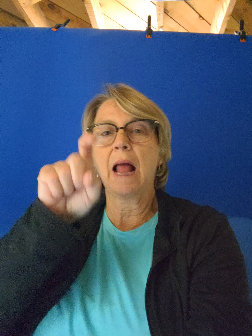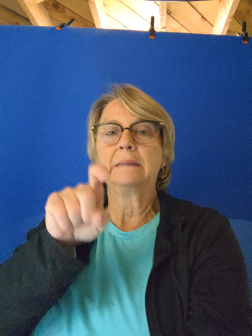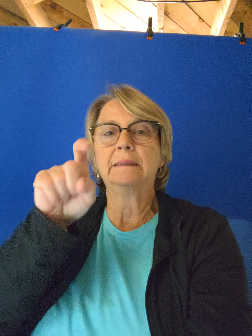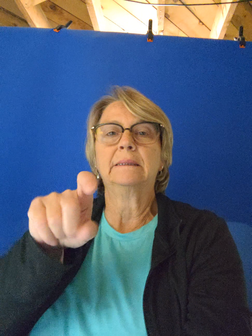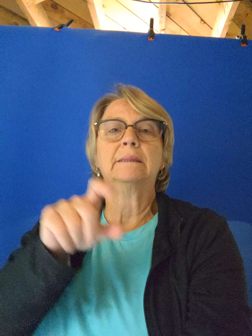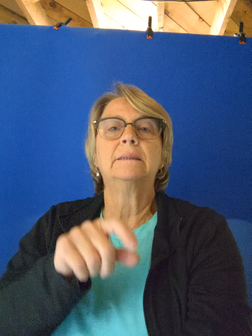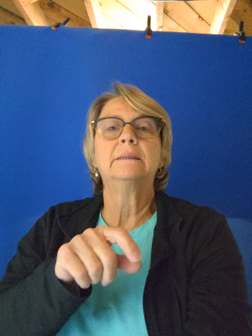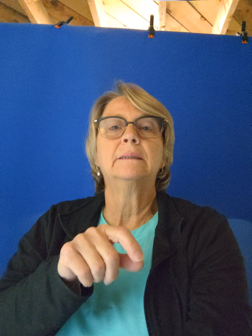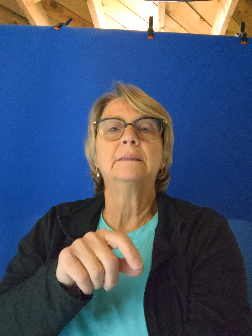closet